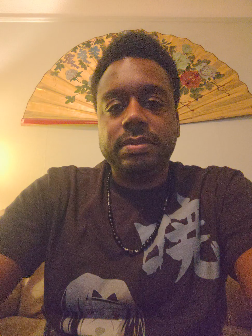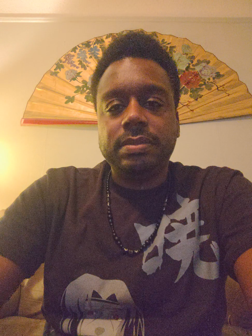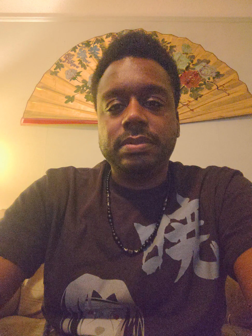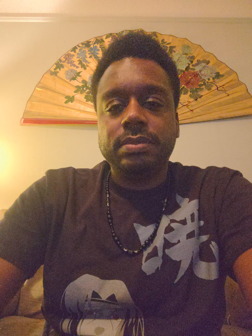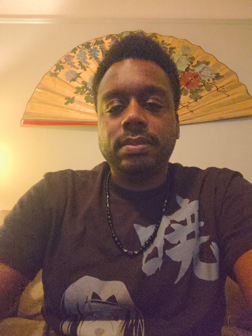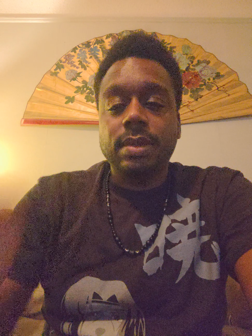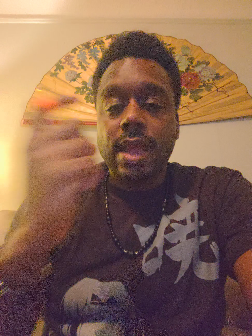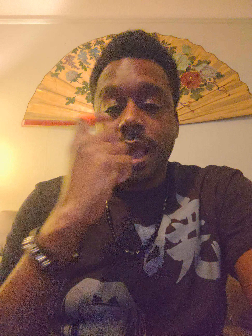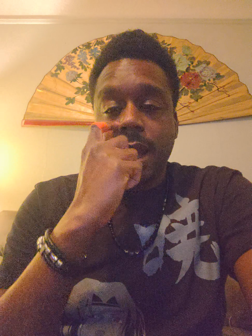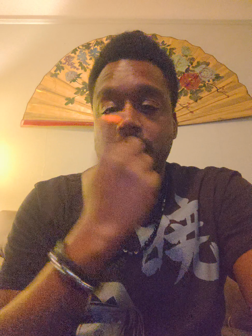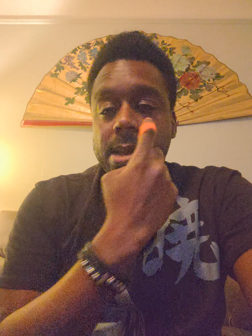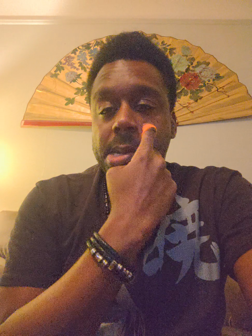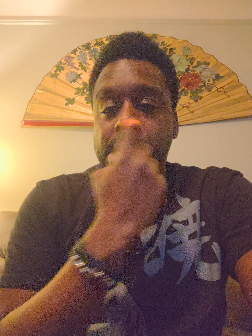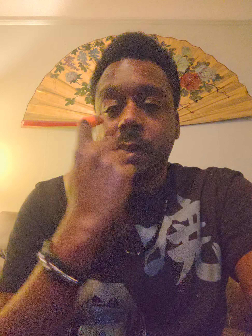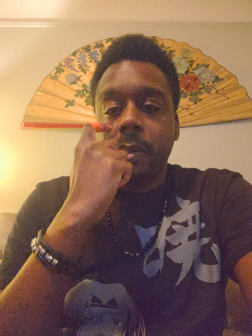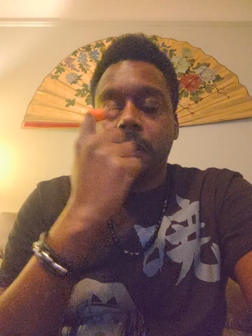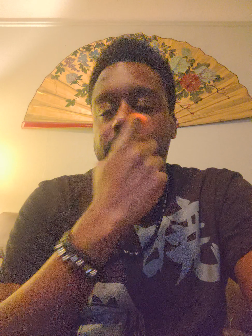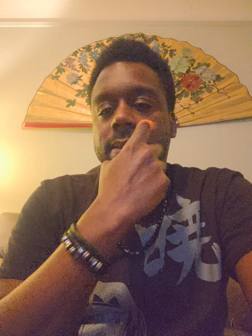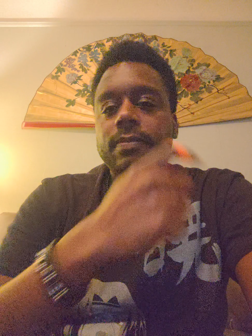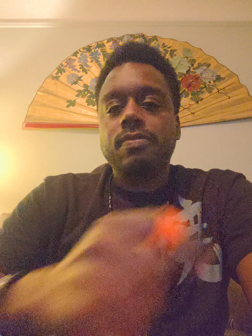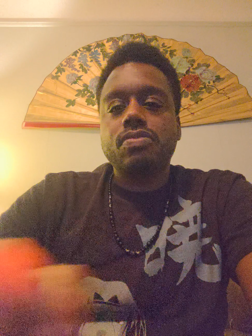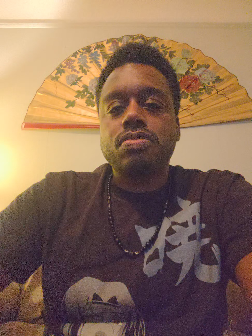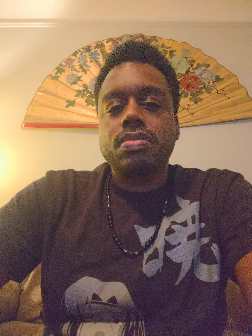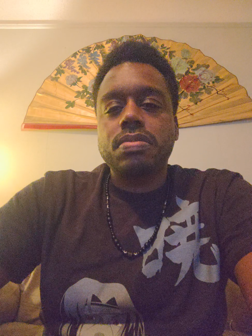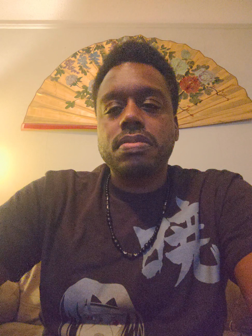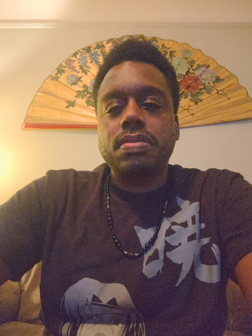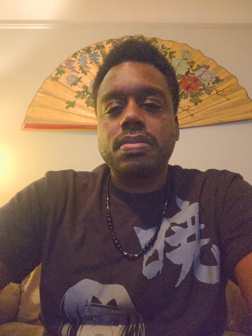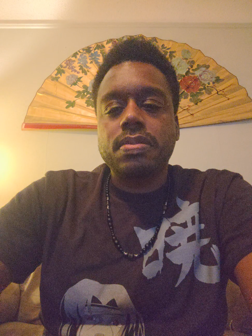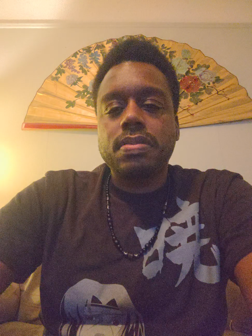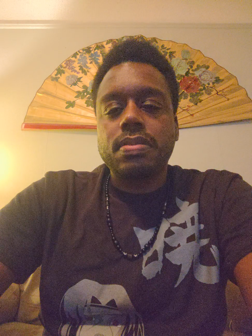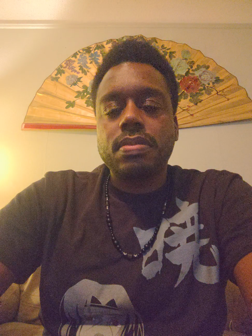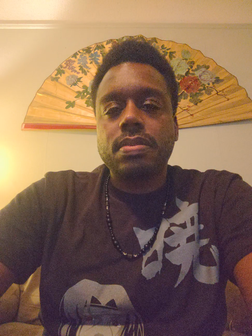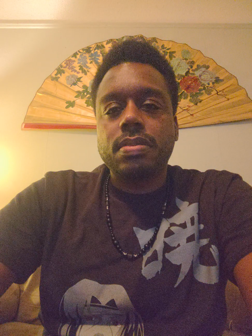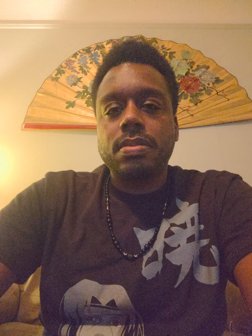eye